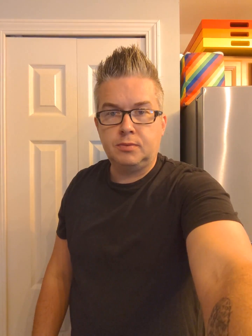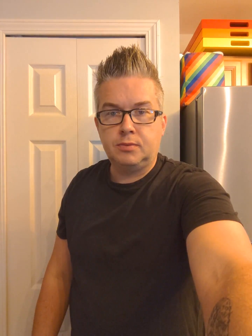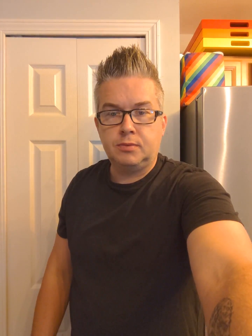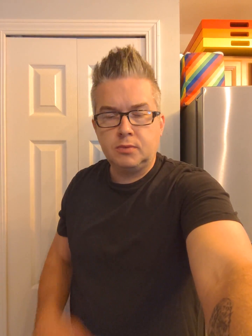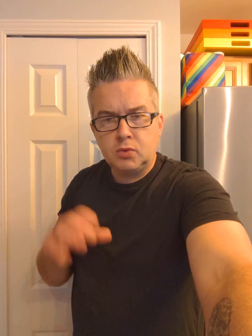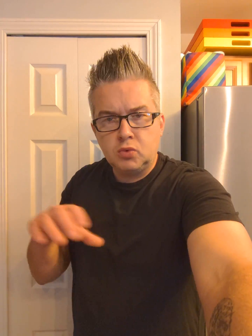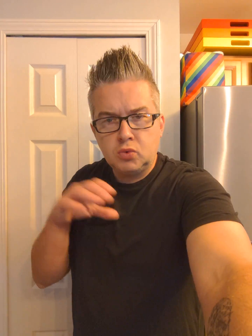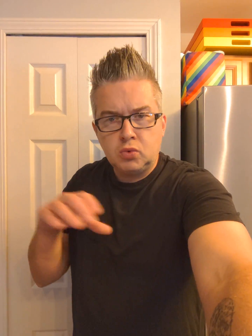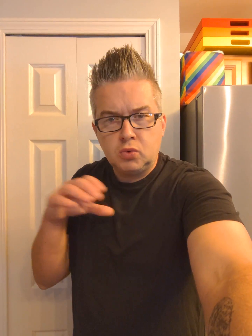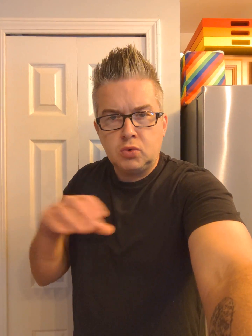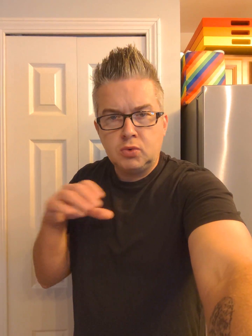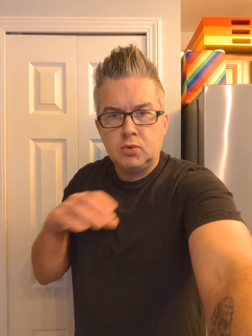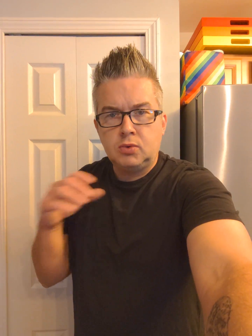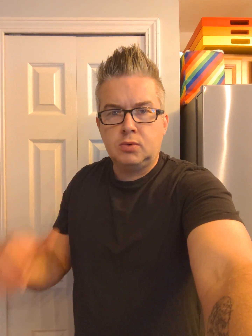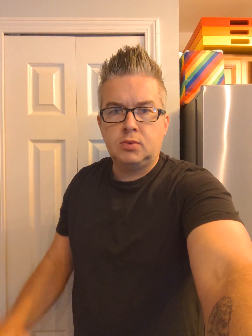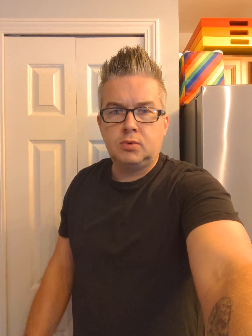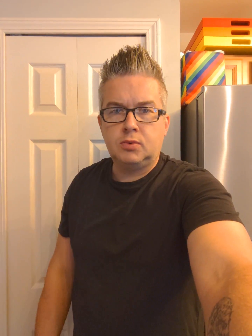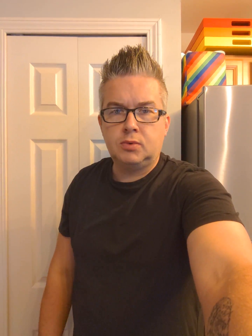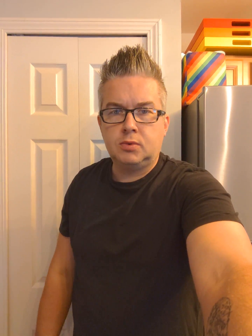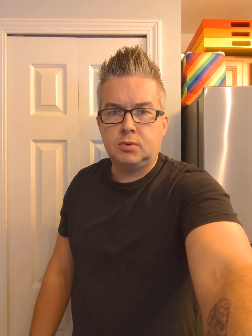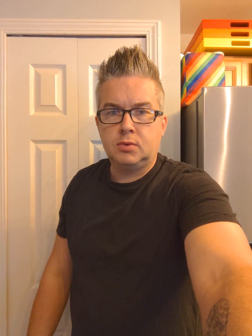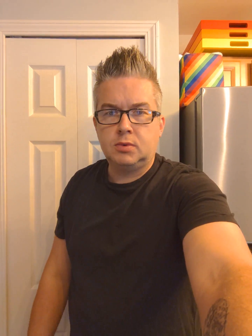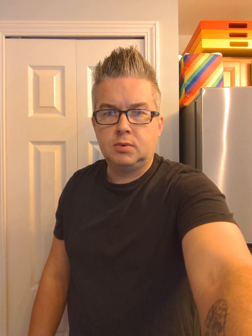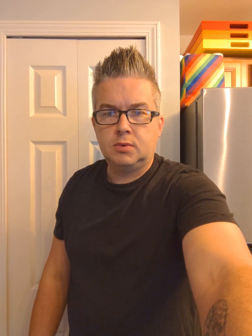does